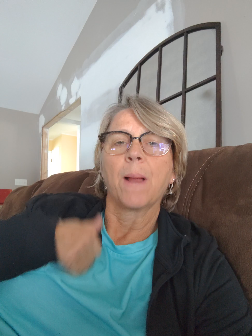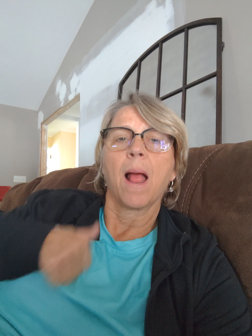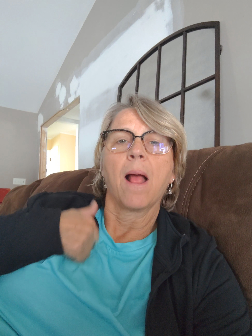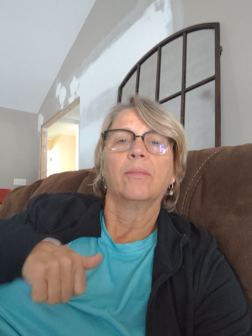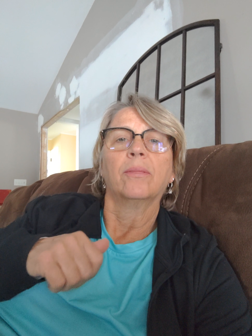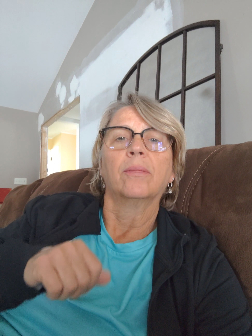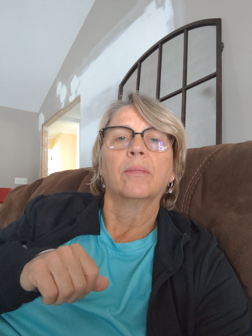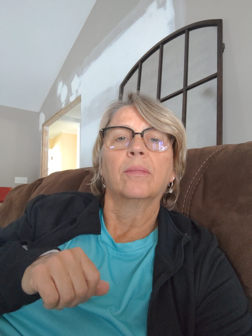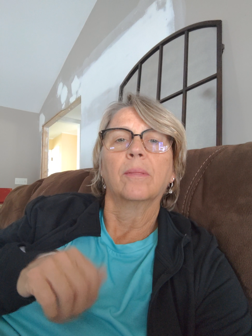bath